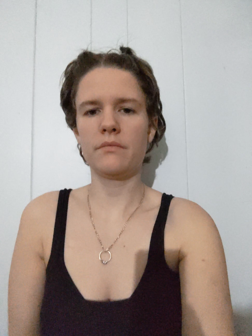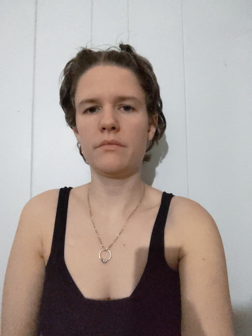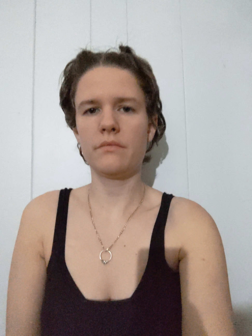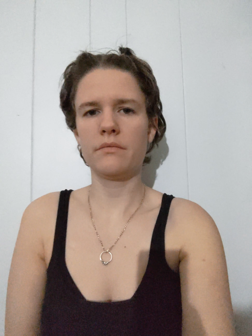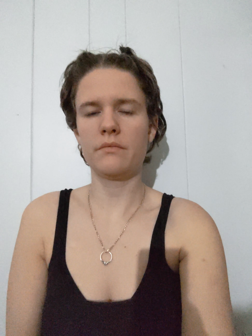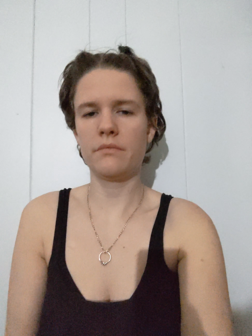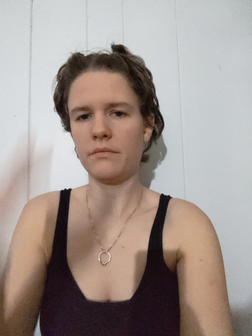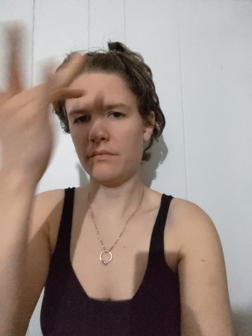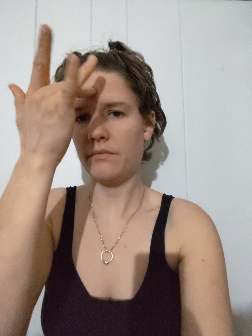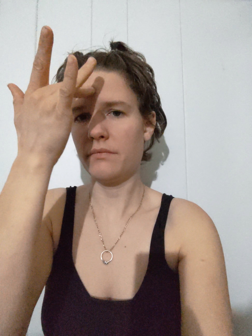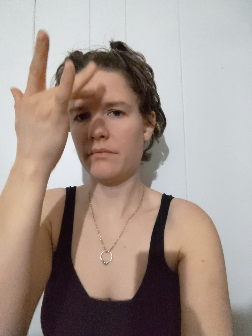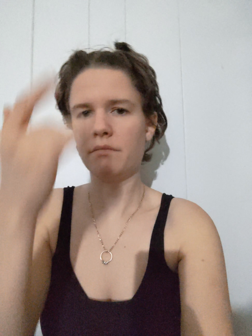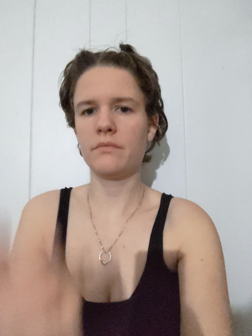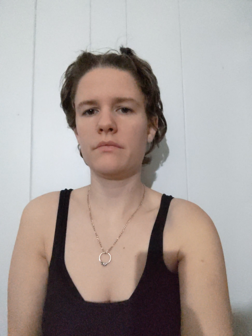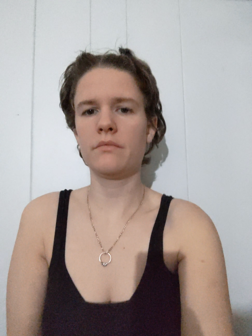sick